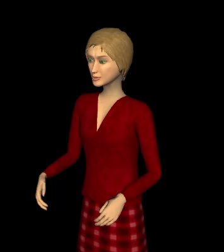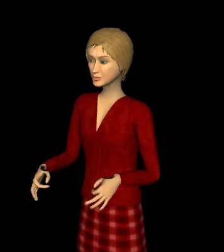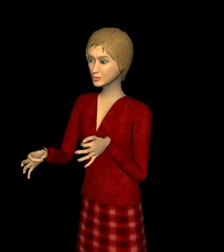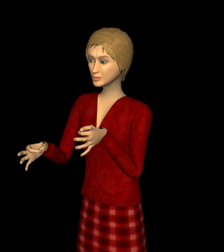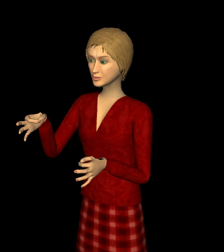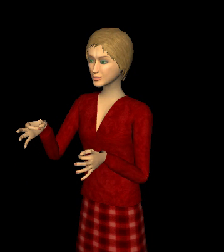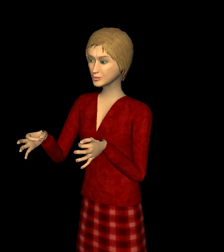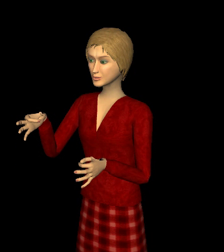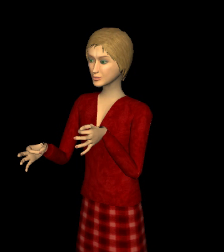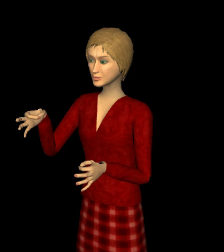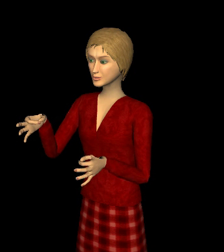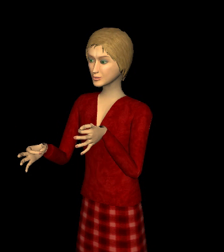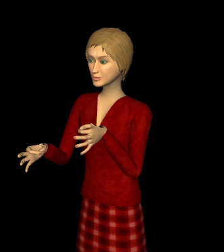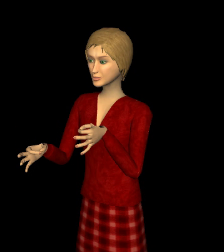قاض